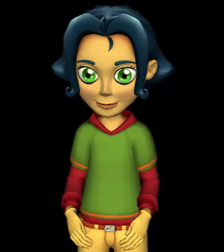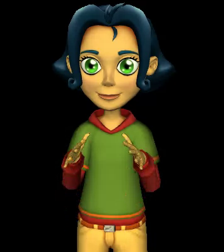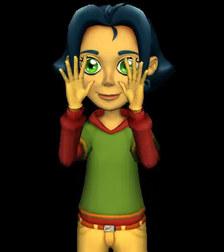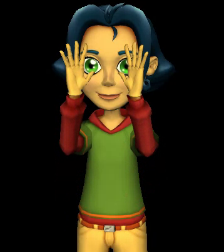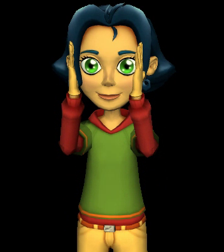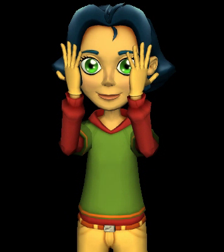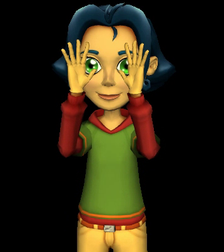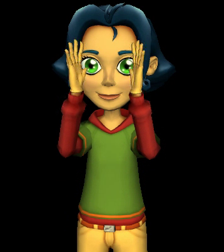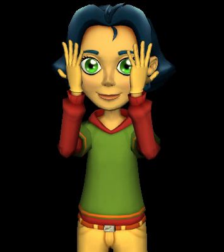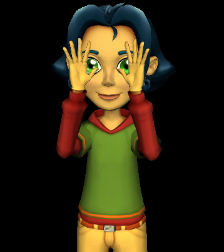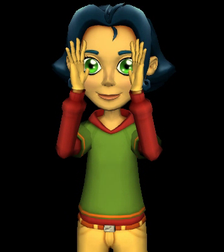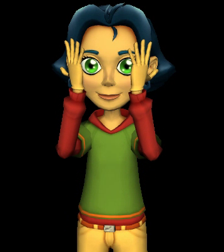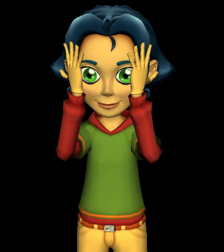غابة